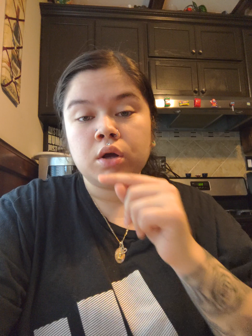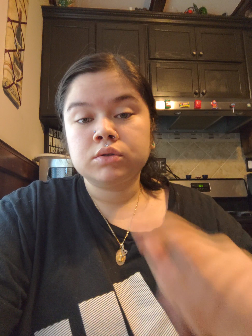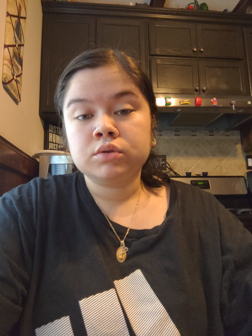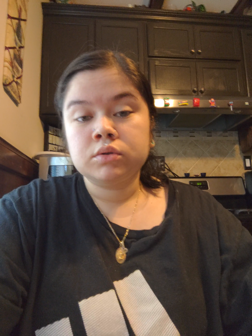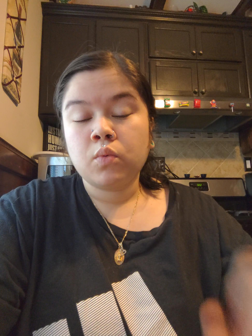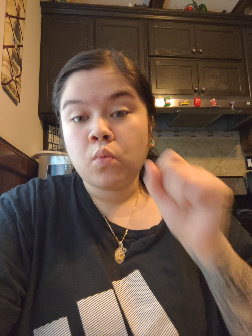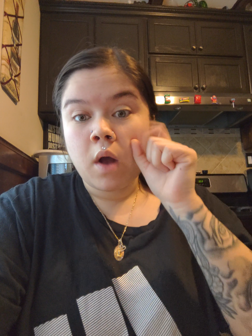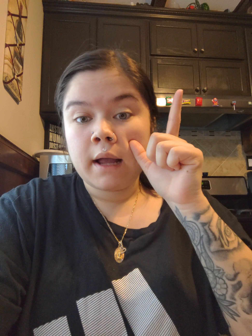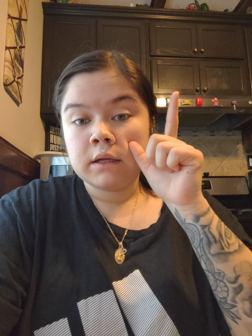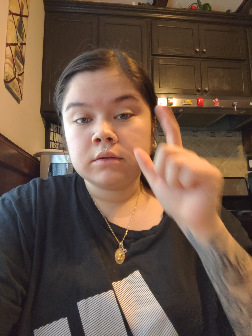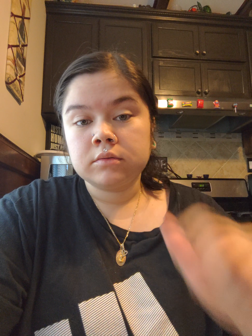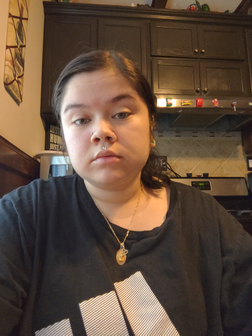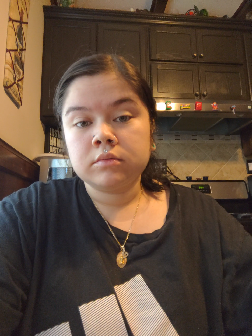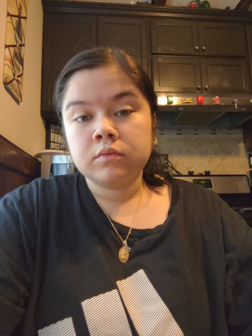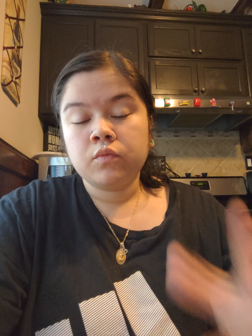wake